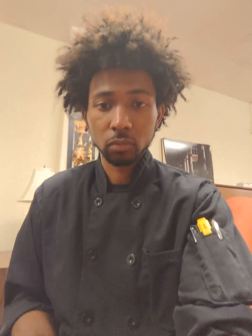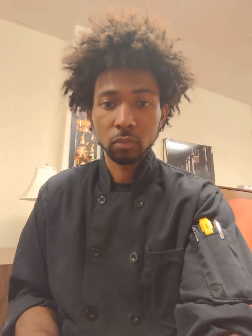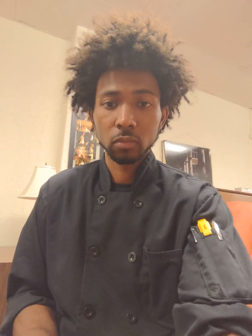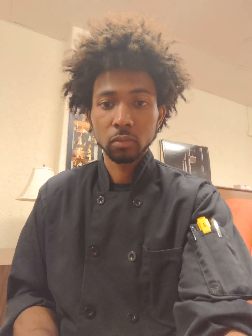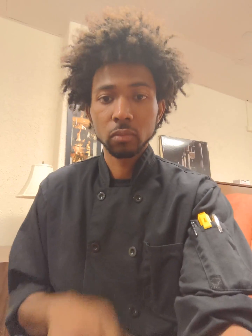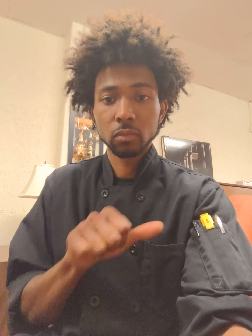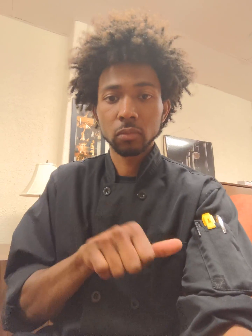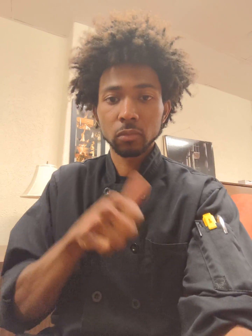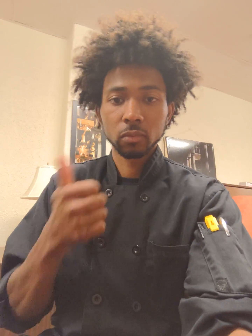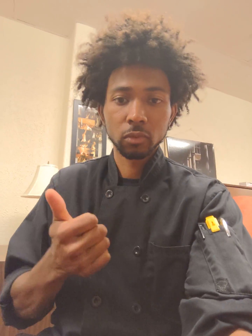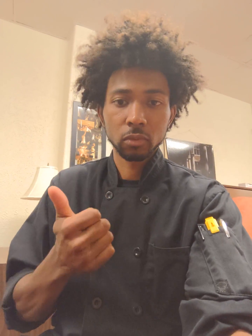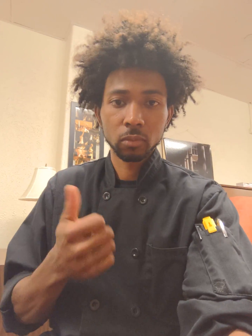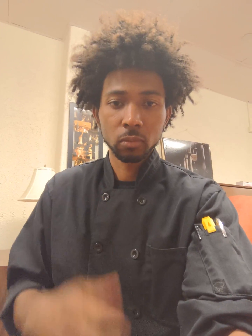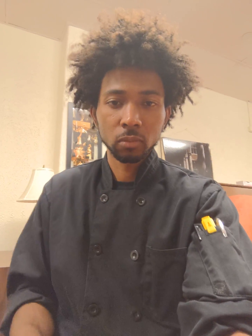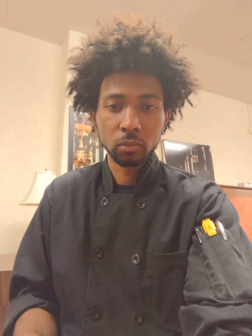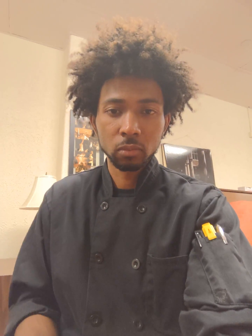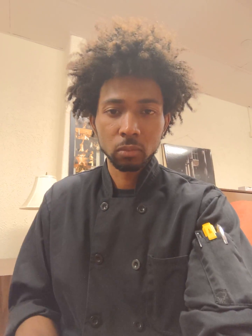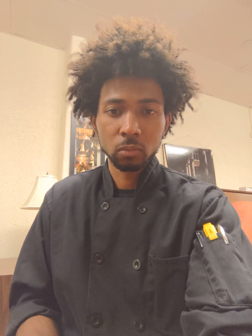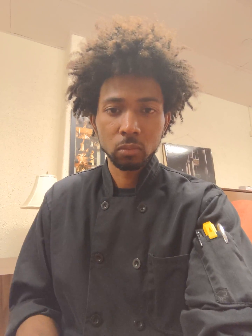other